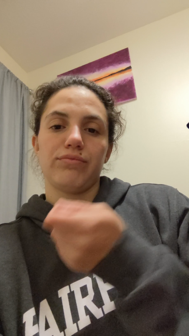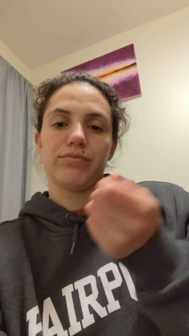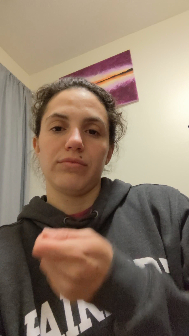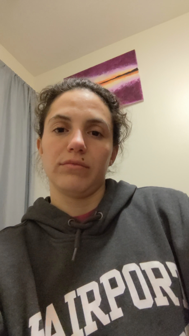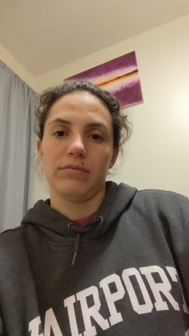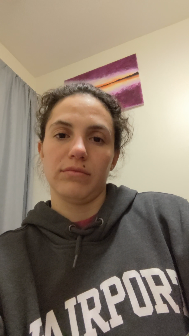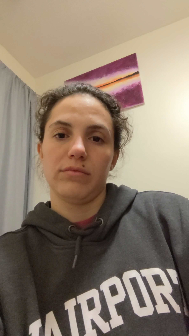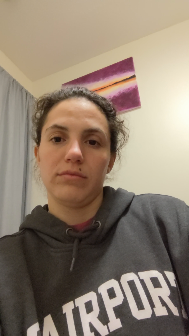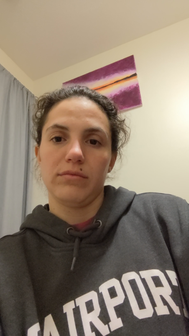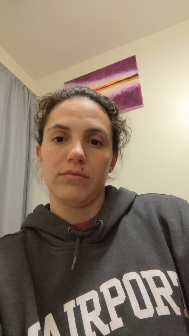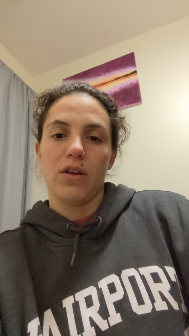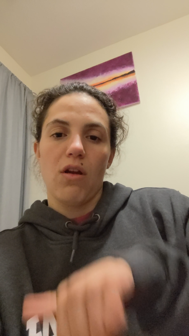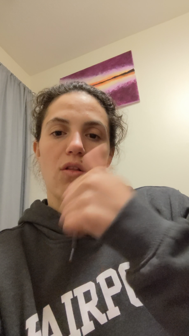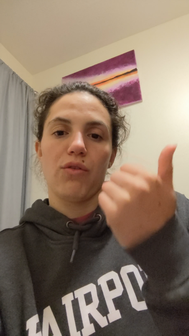other